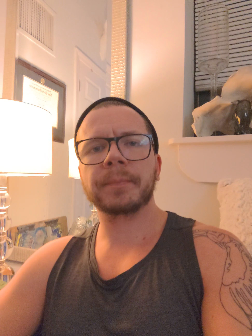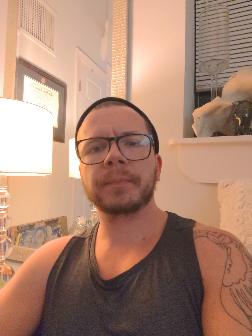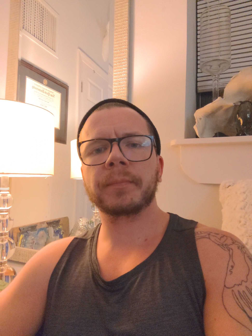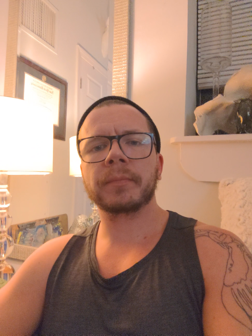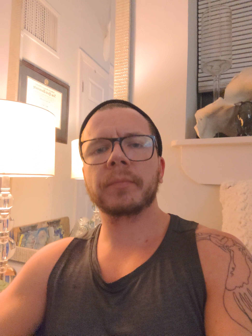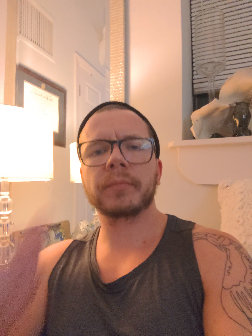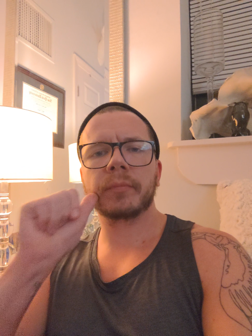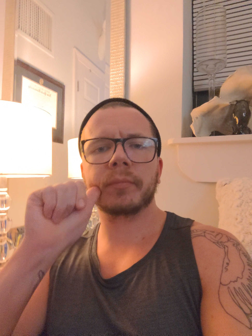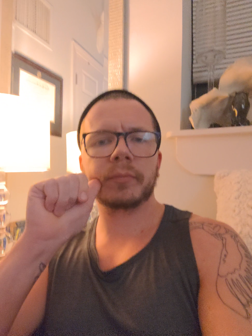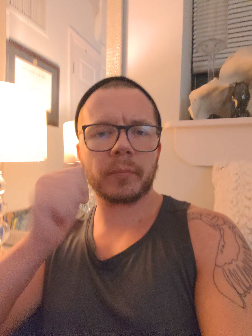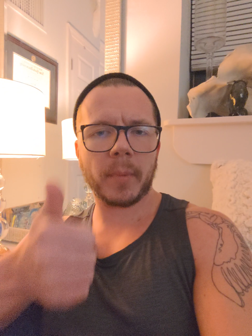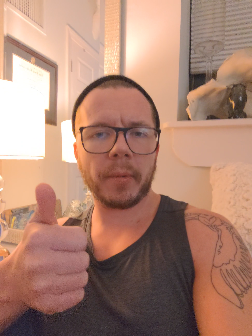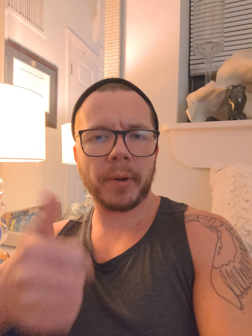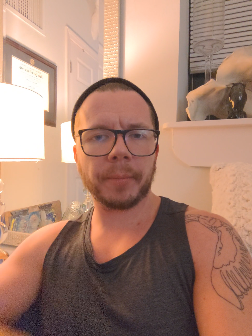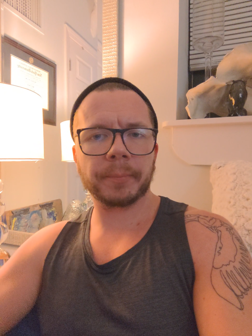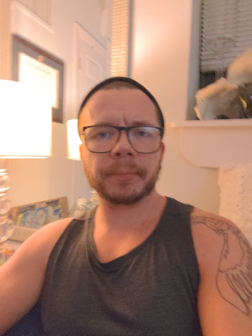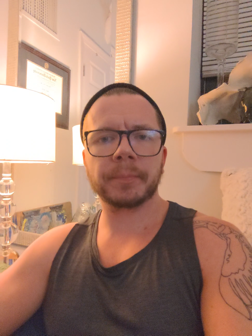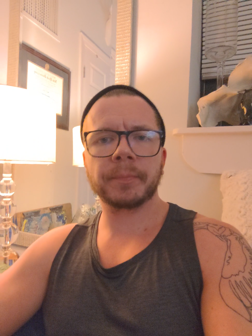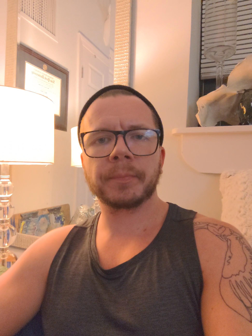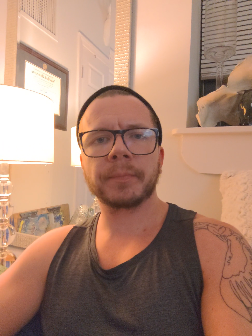tomorrow